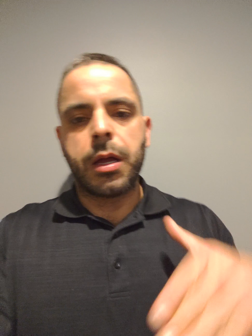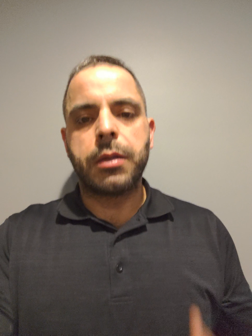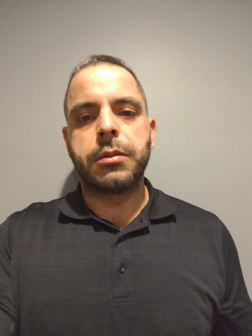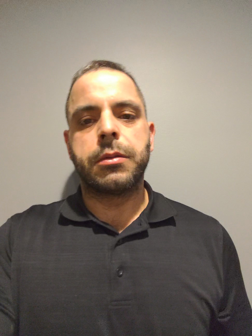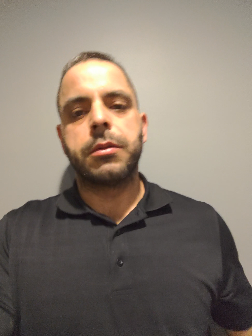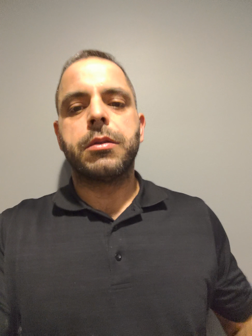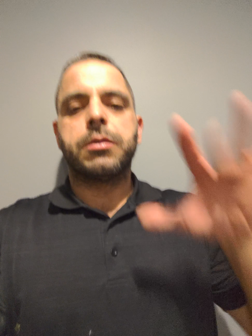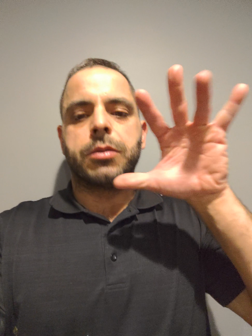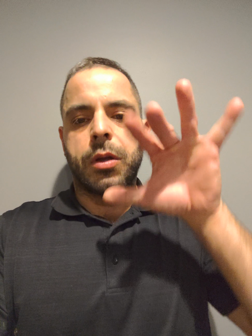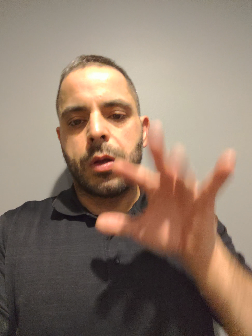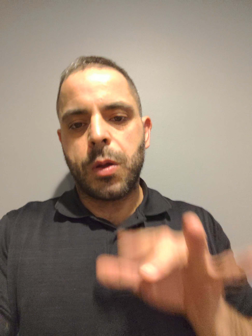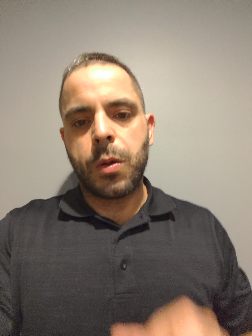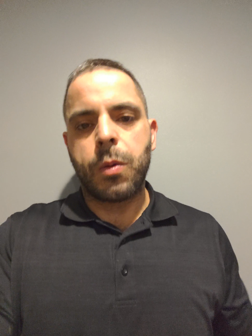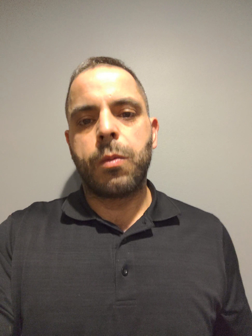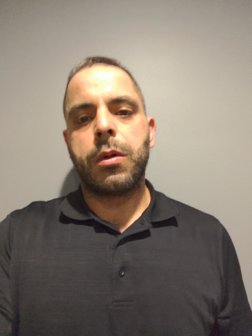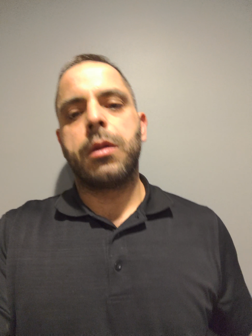snow